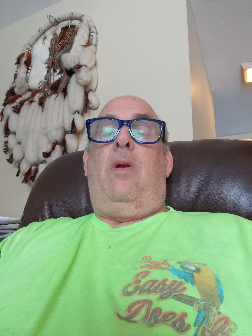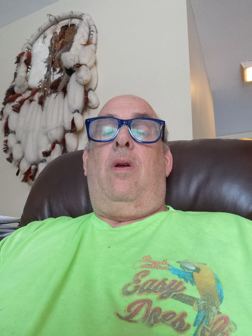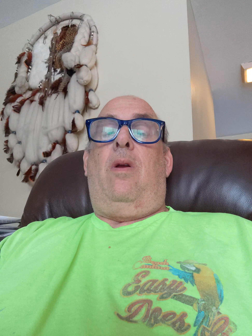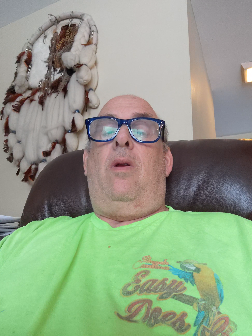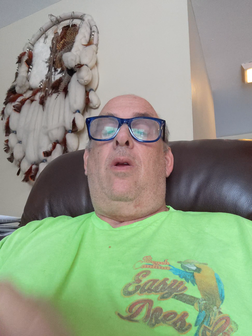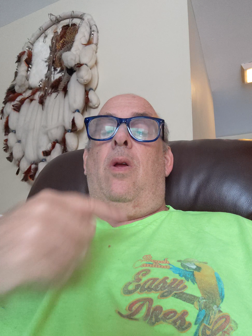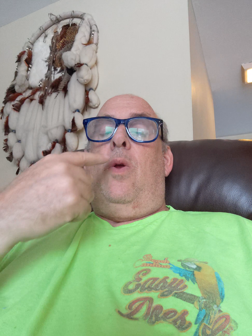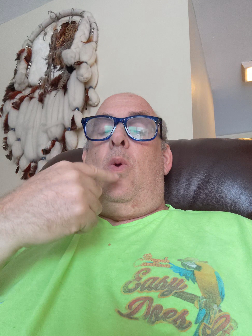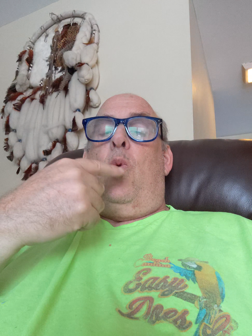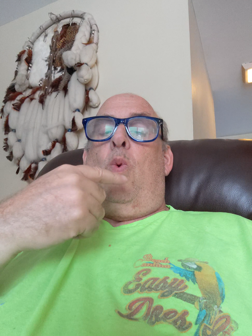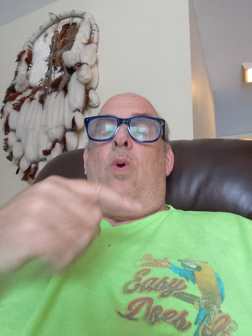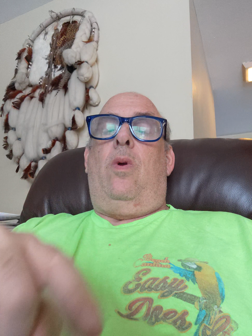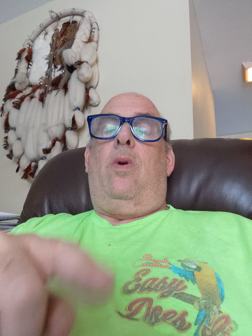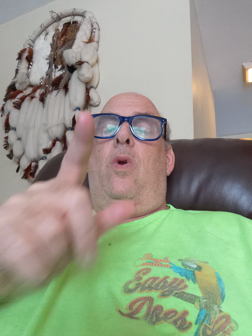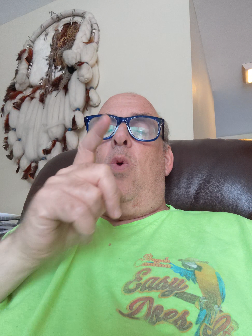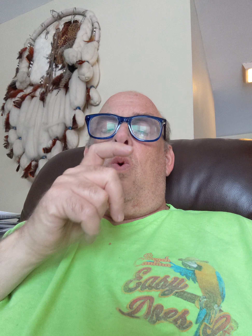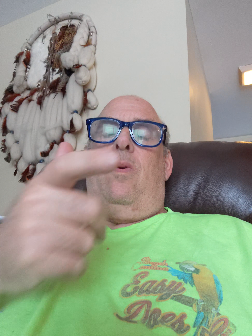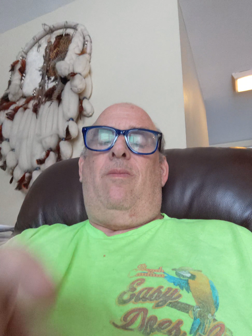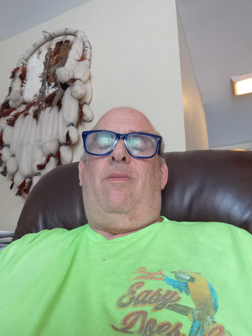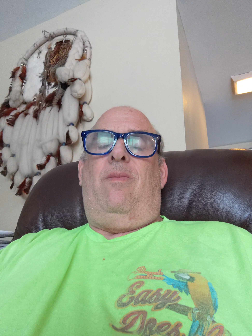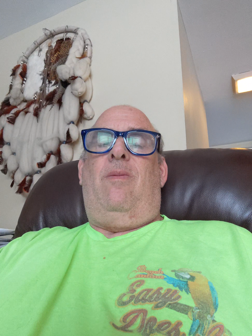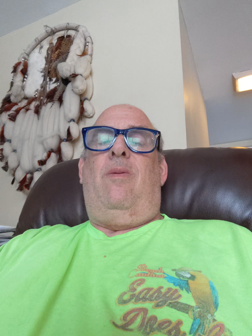who